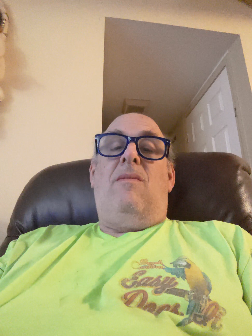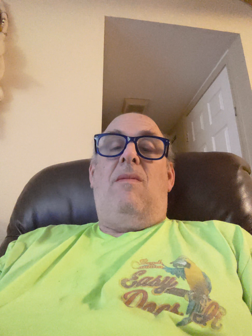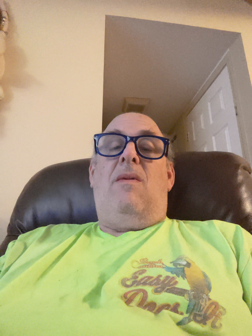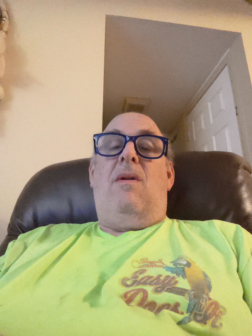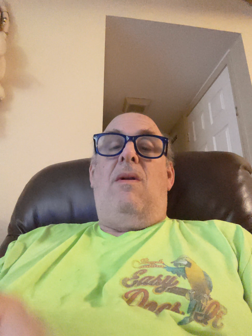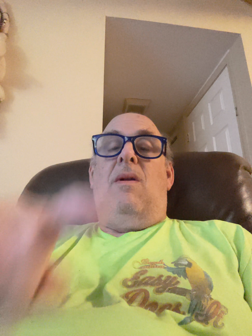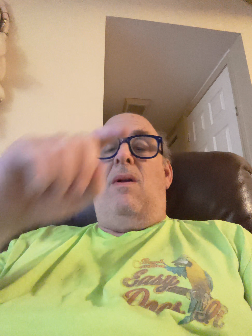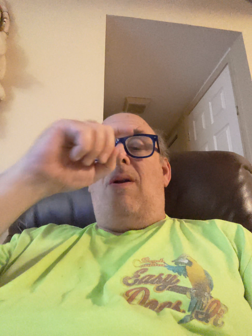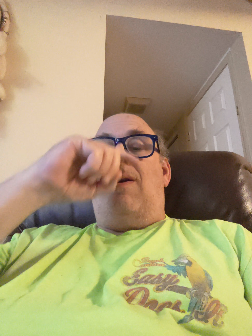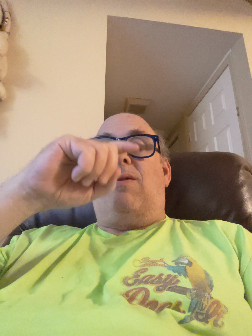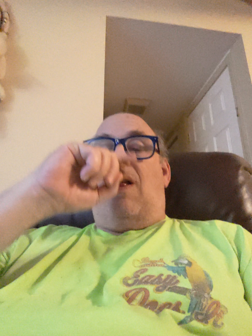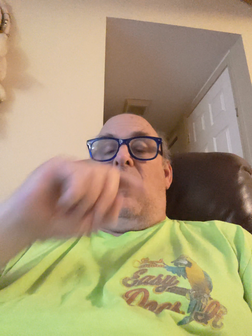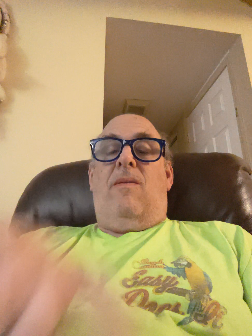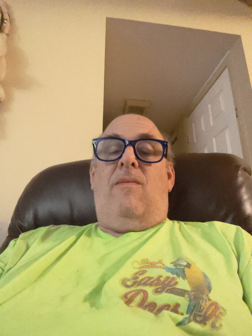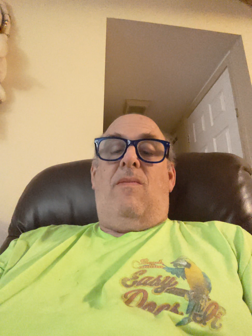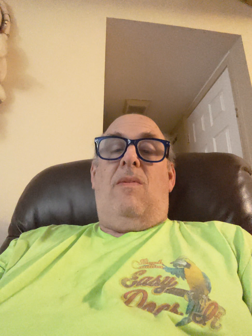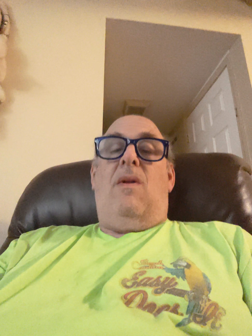doll